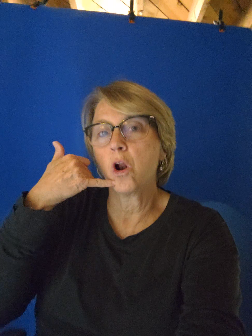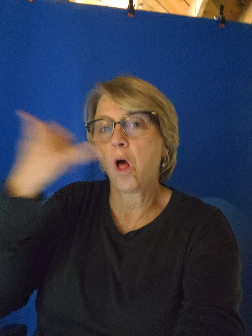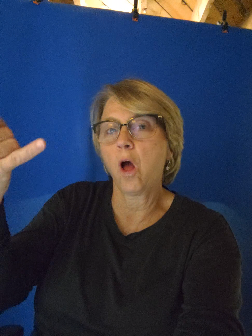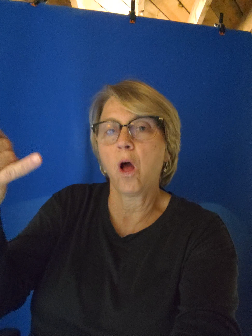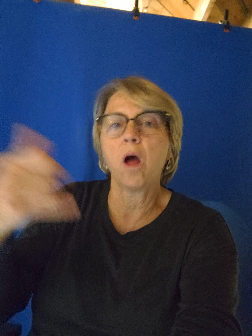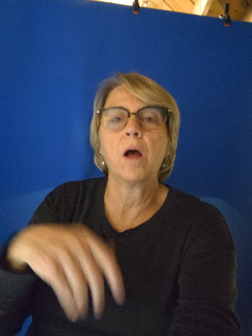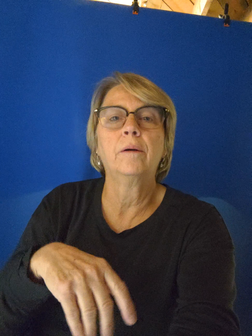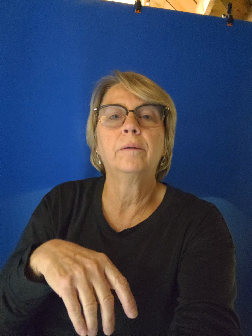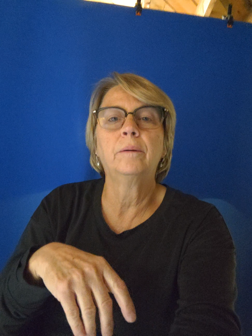call on the phone